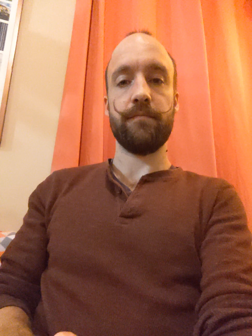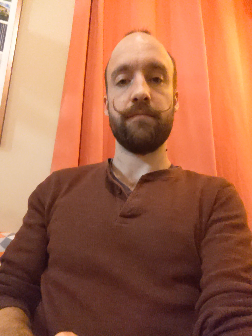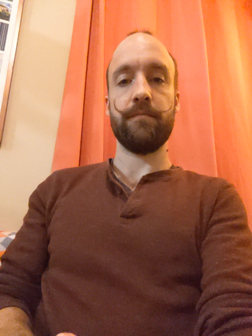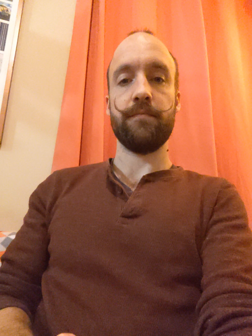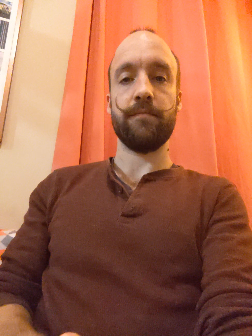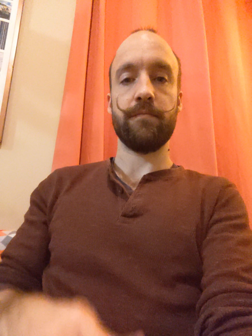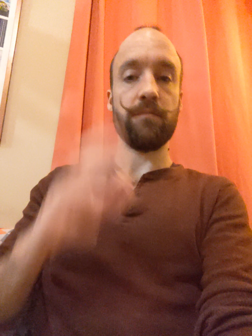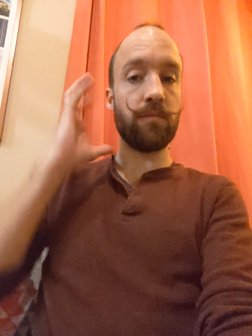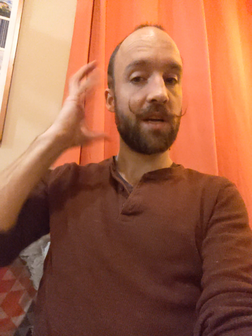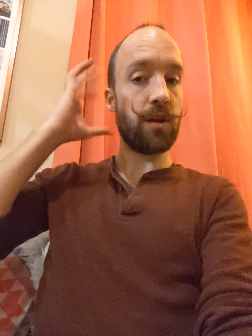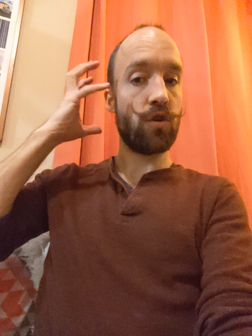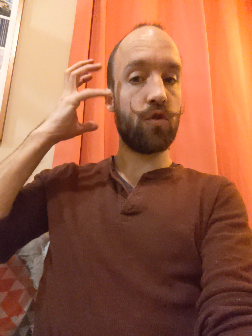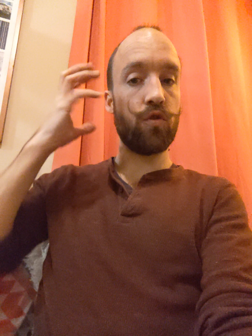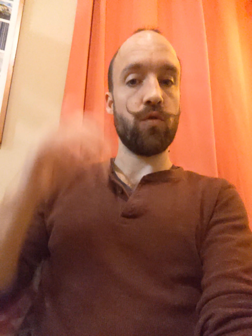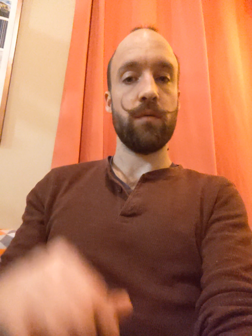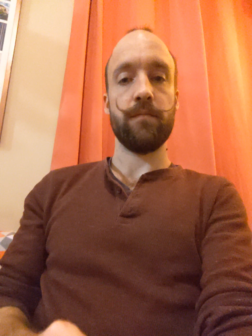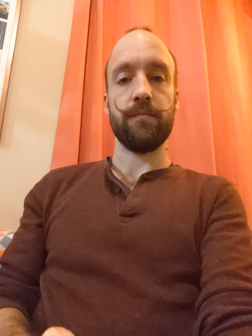radio